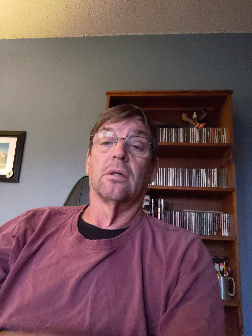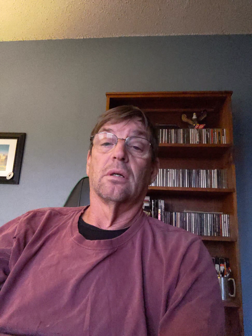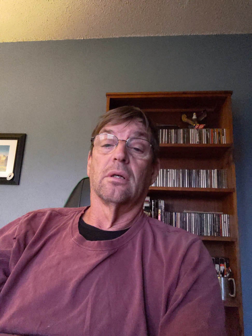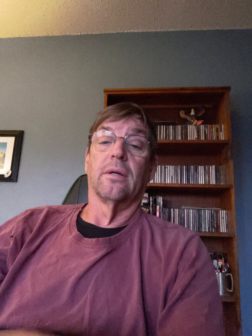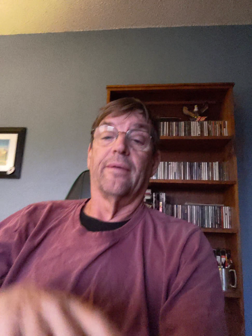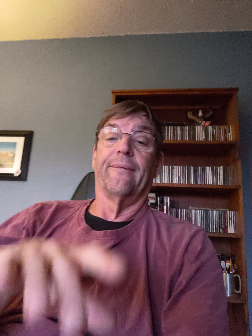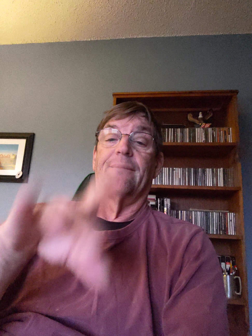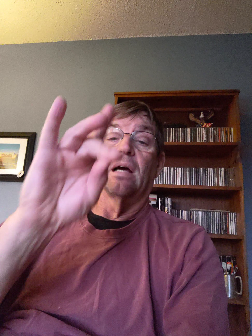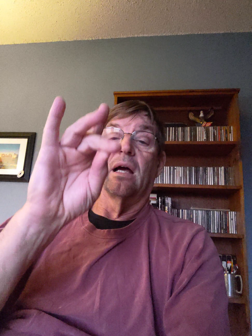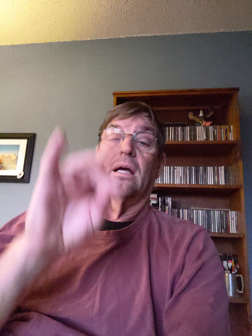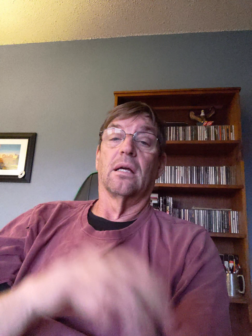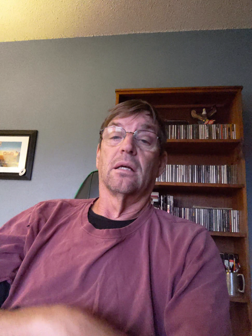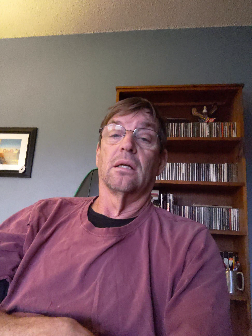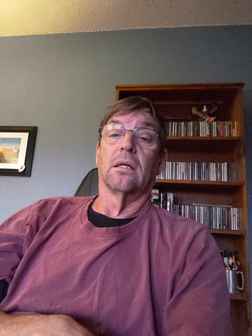find